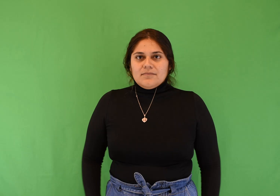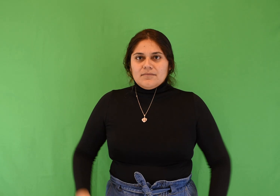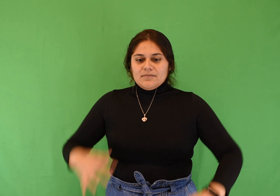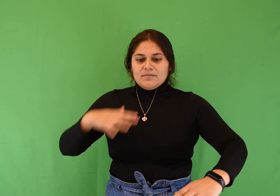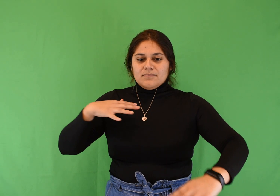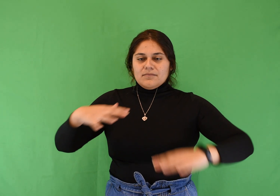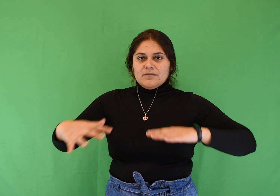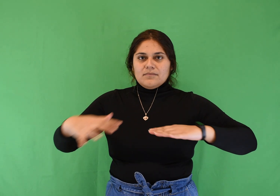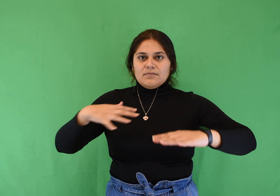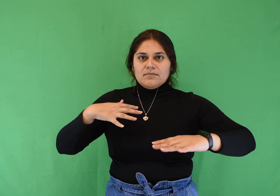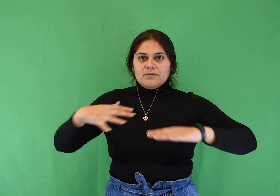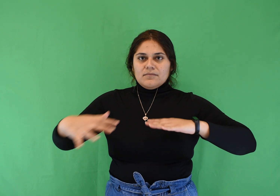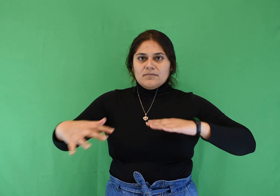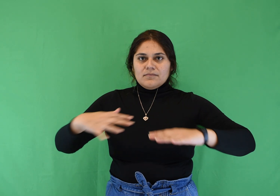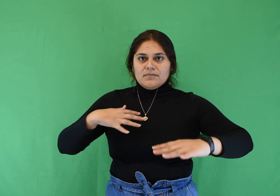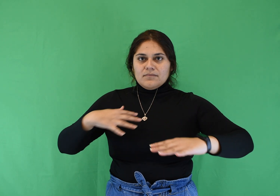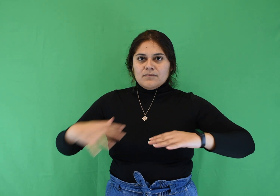temblor